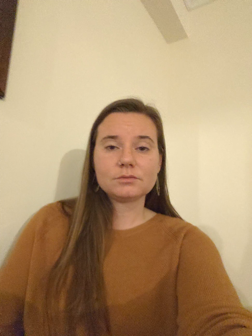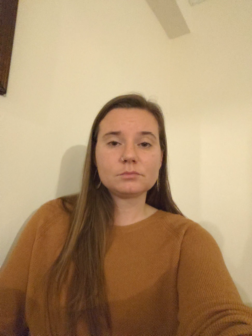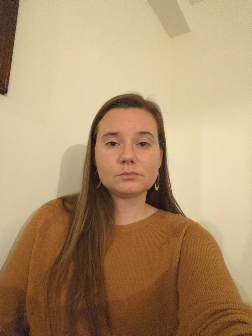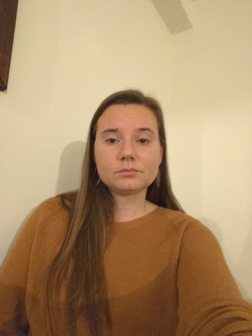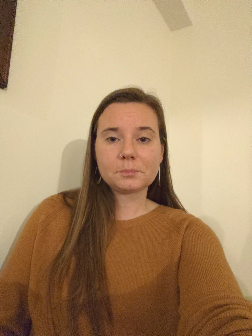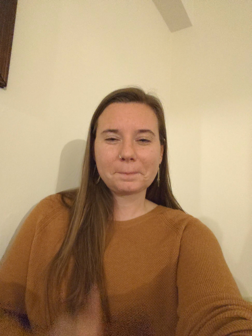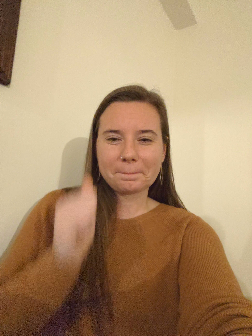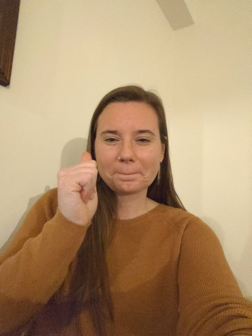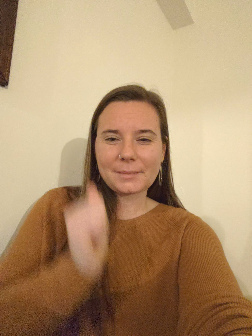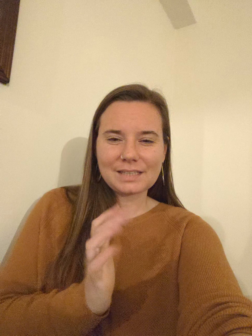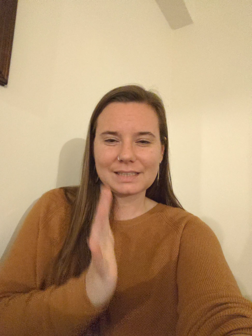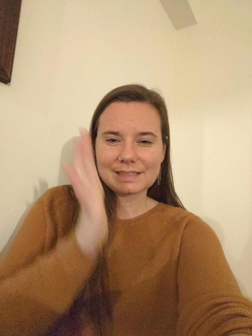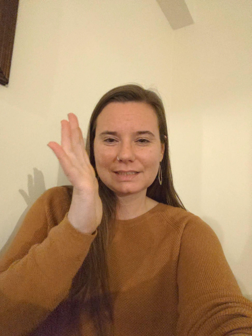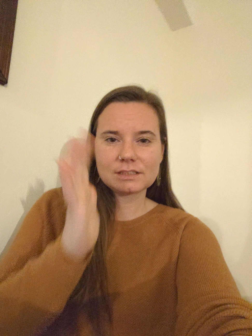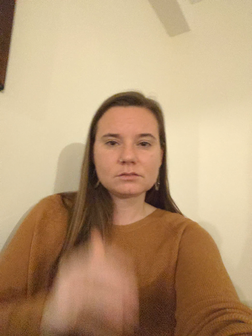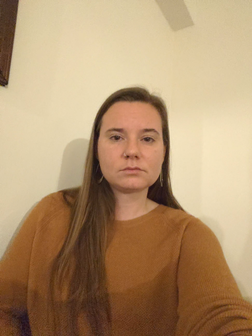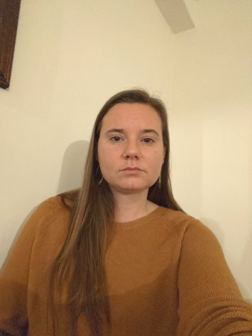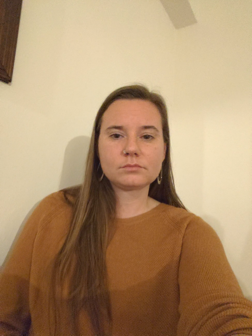mitten